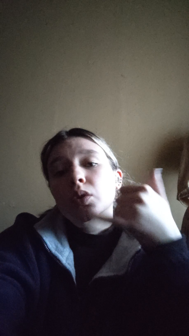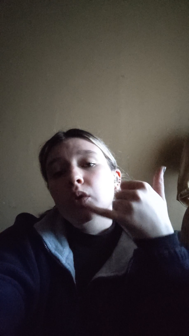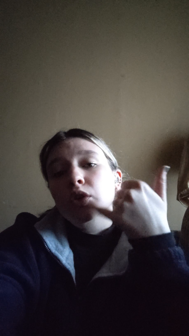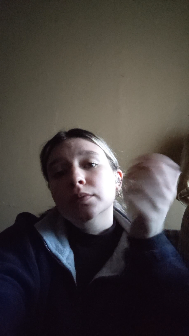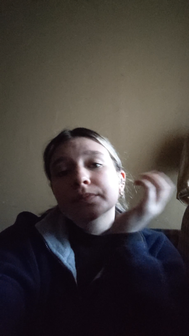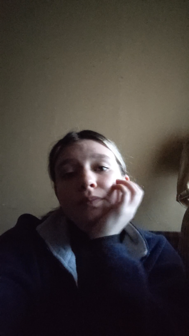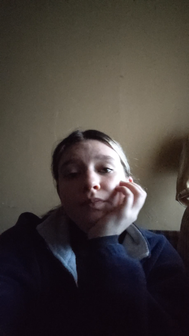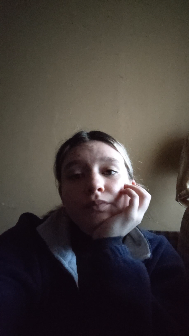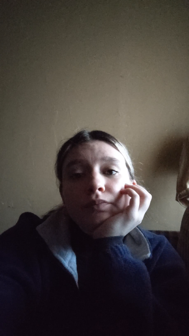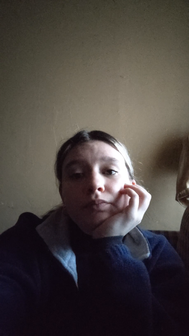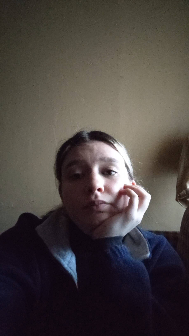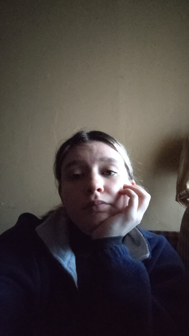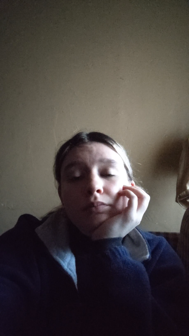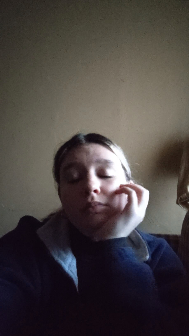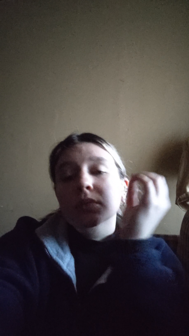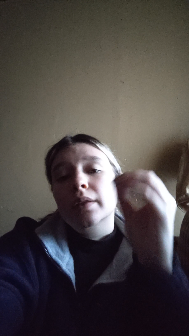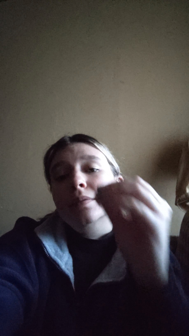fix